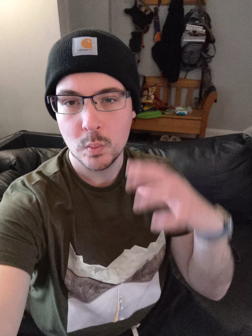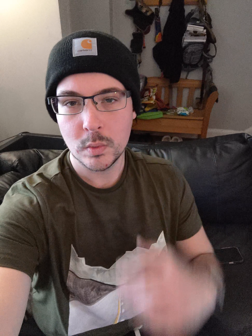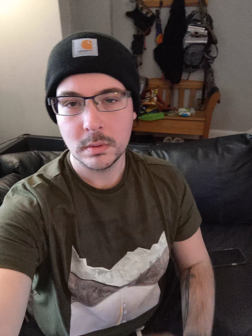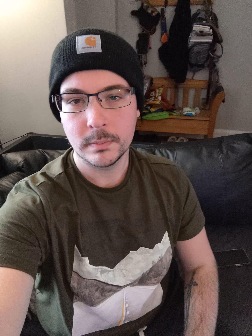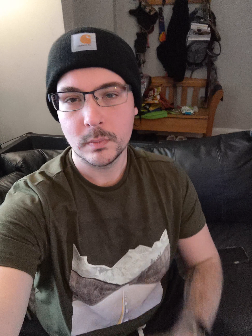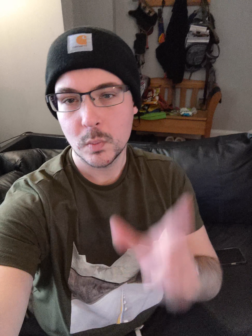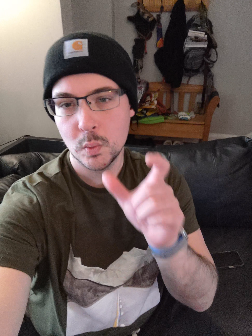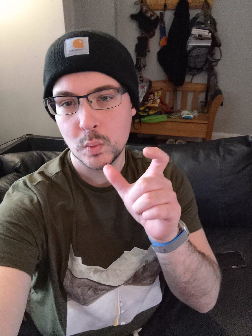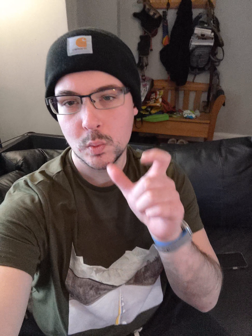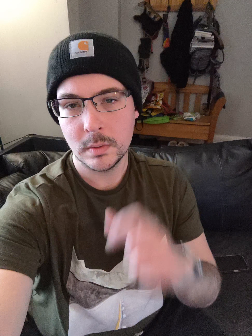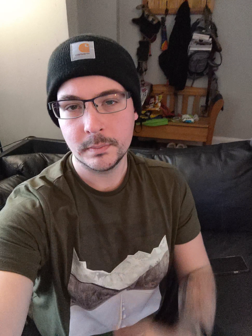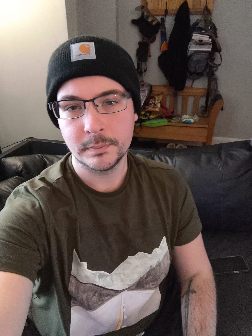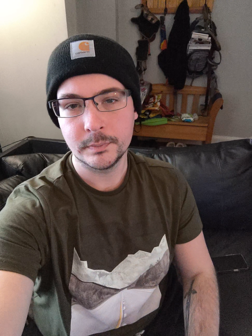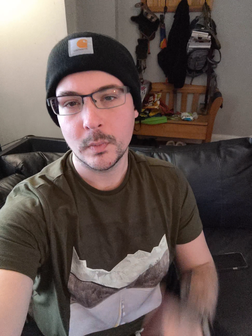who